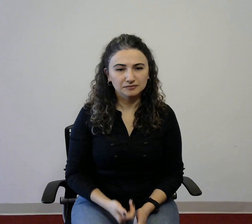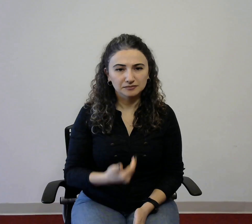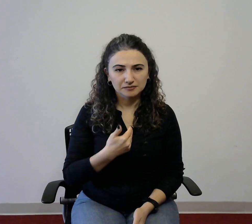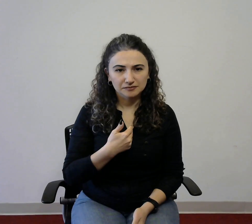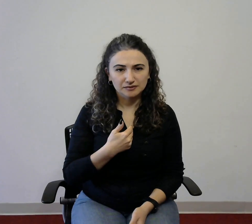mən